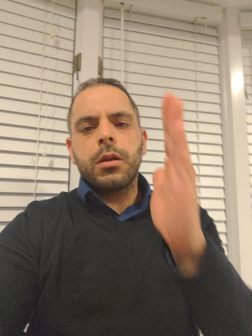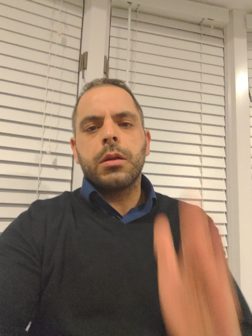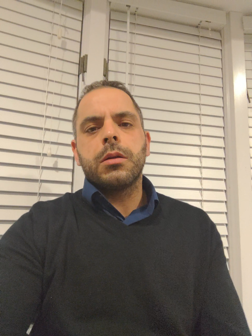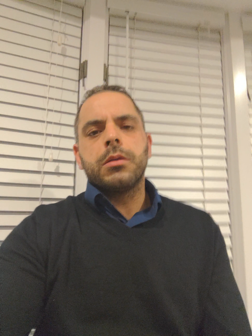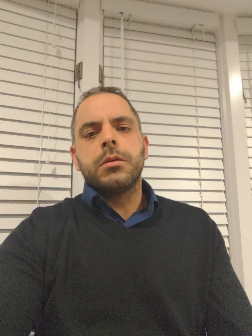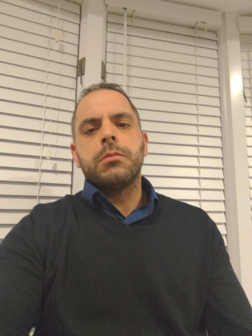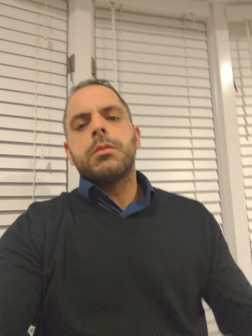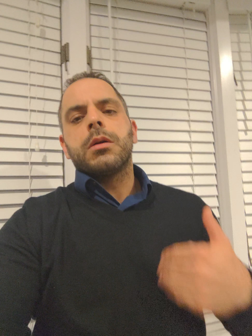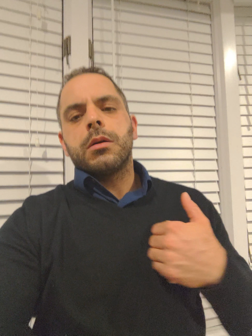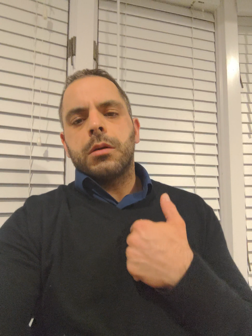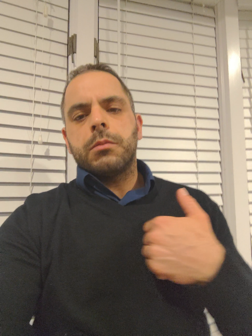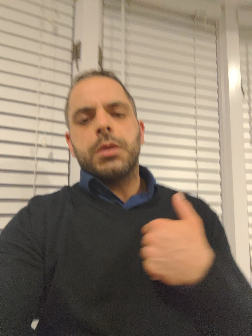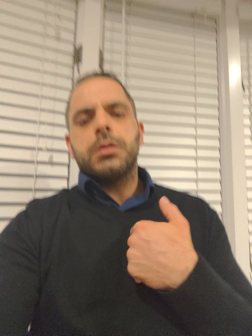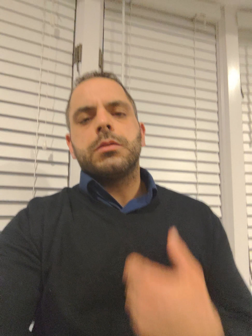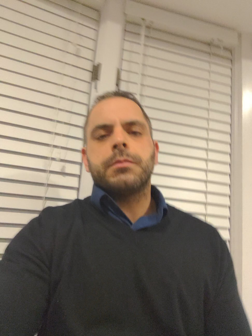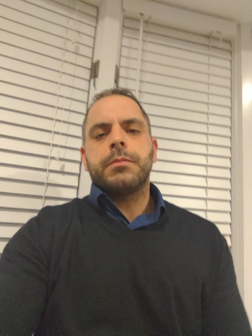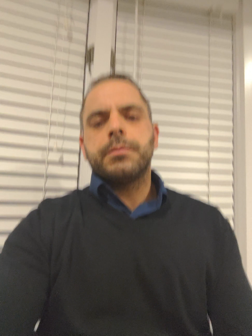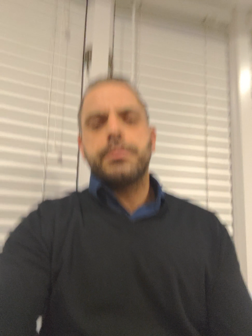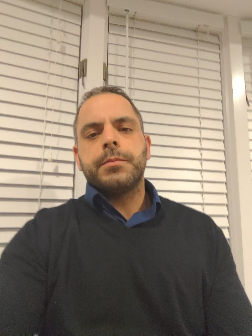animal